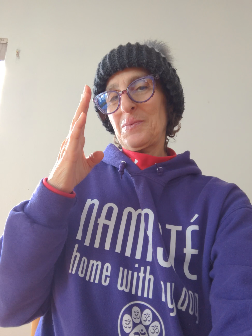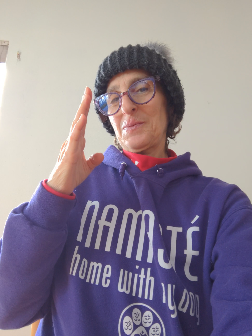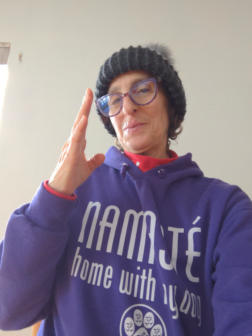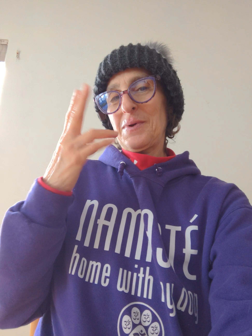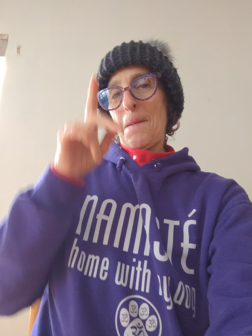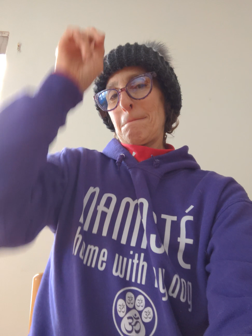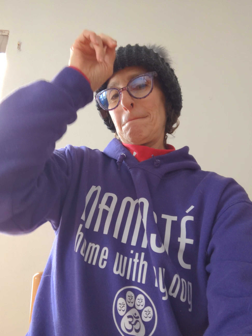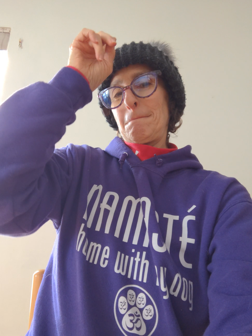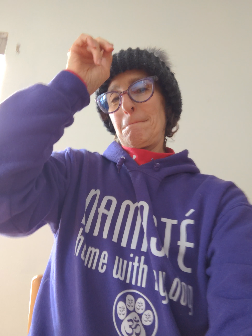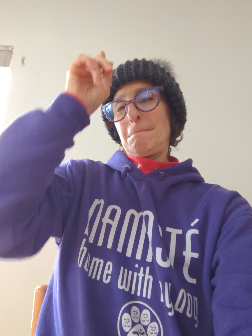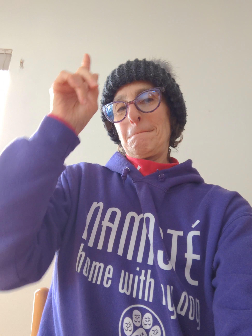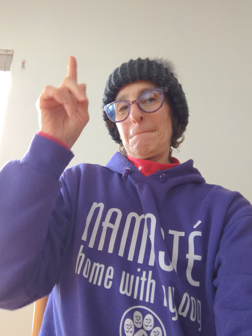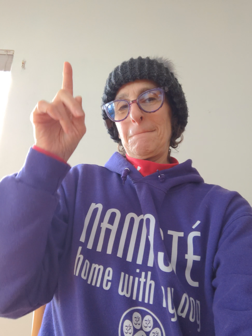up